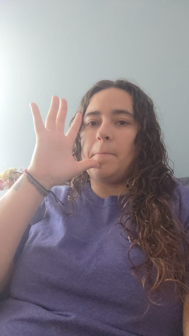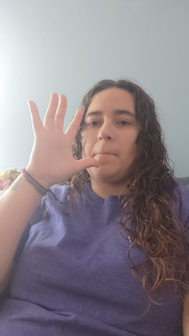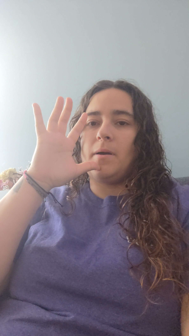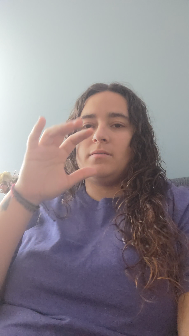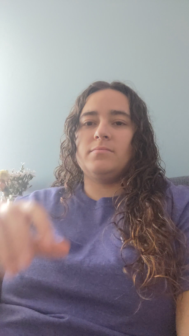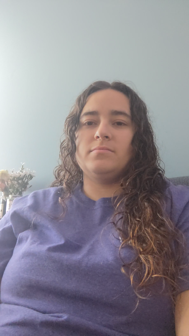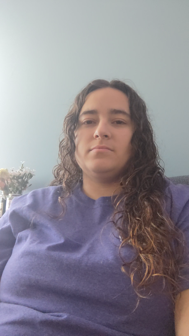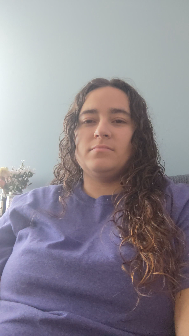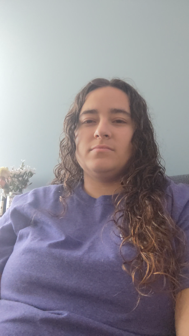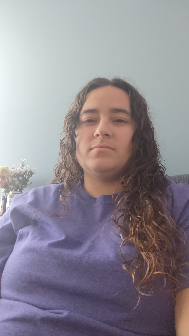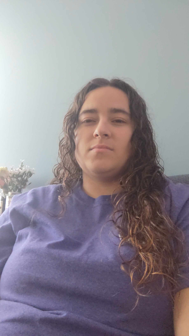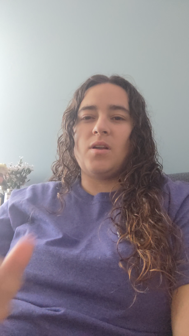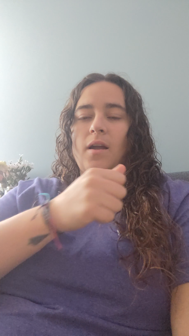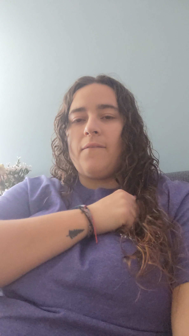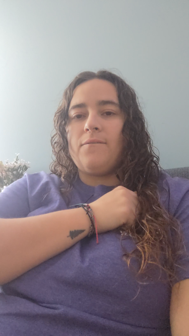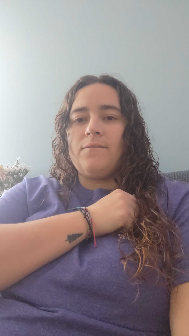love